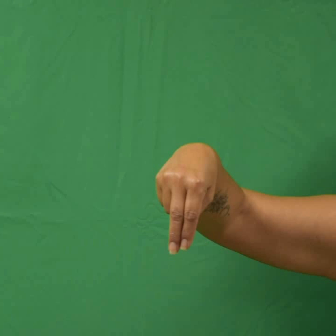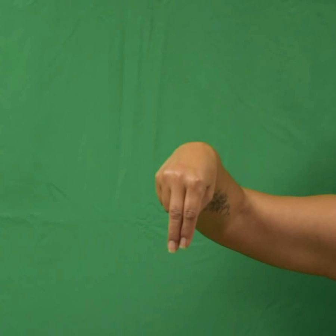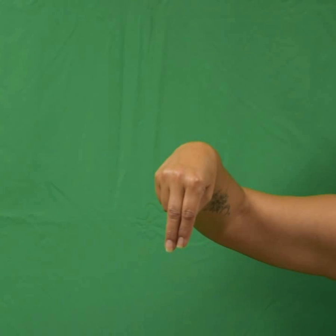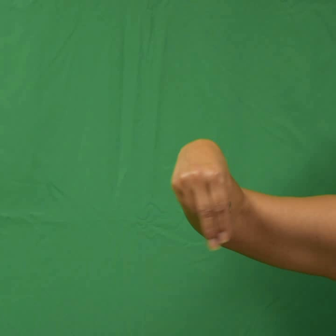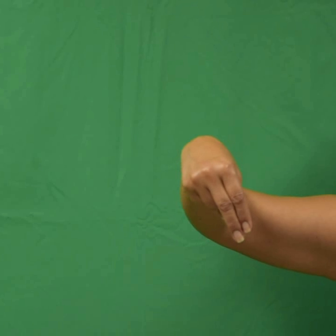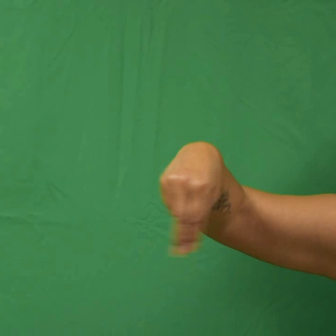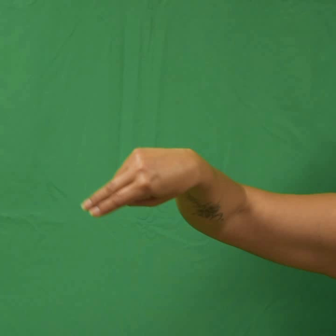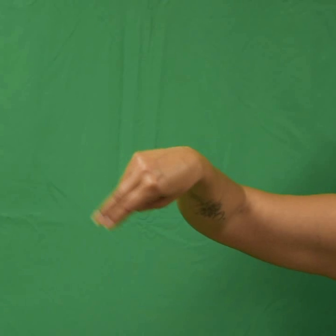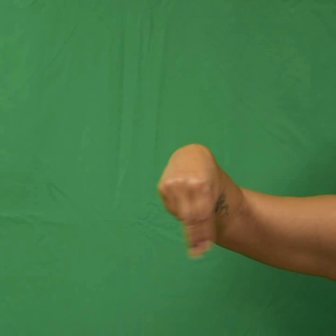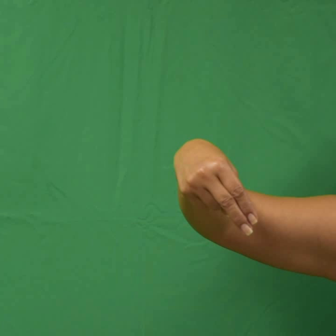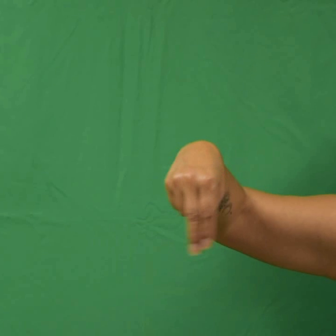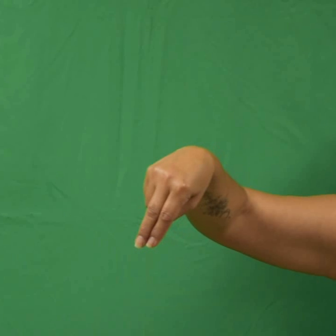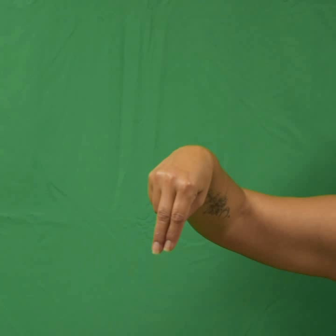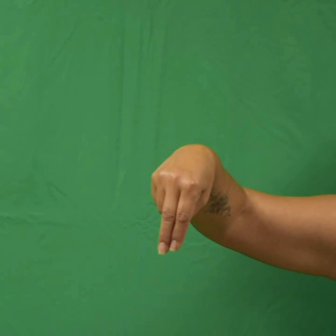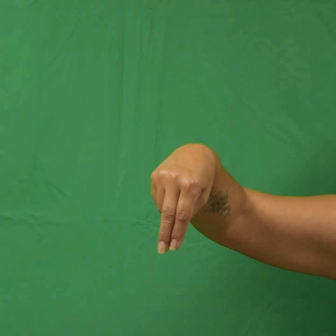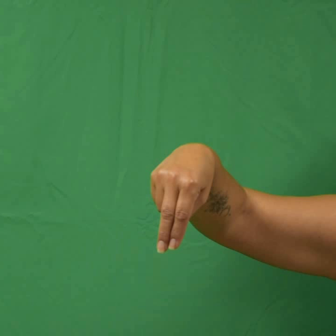Ñ